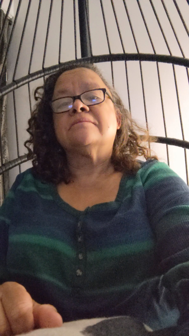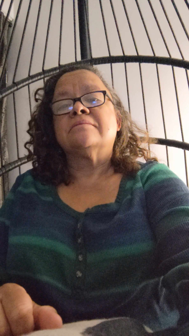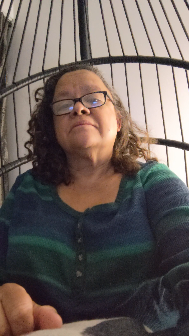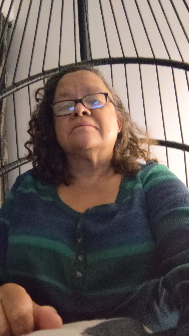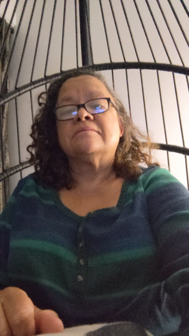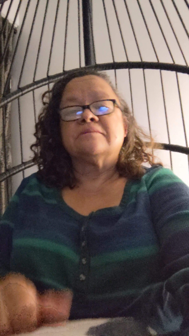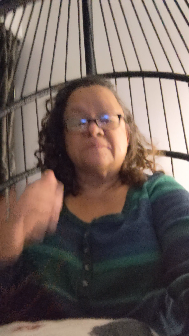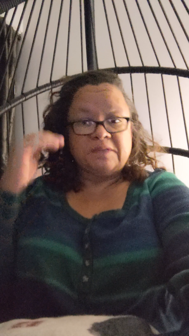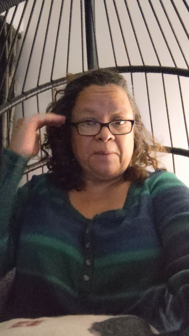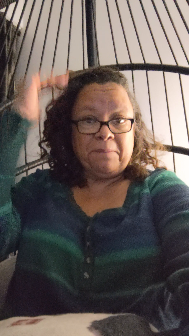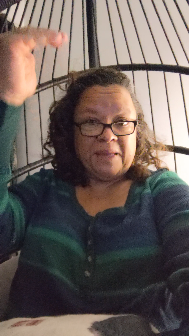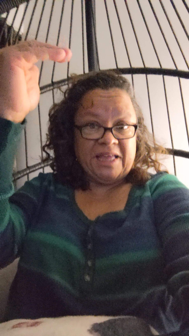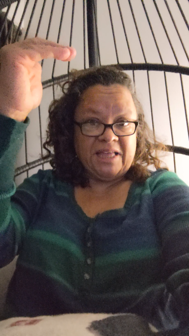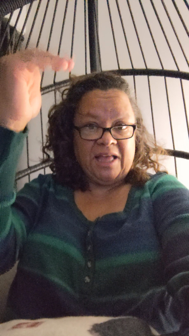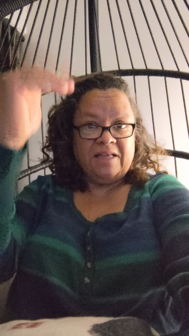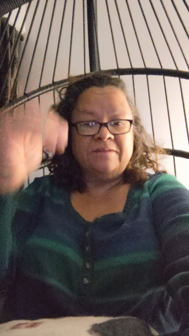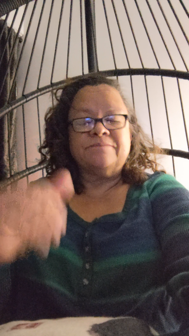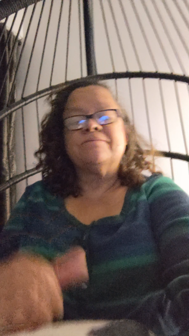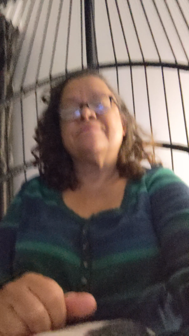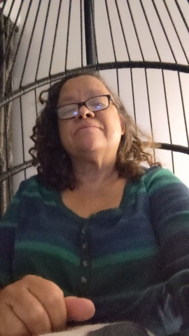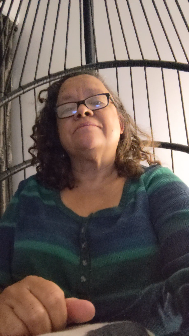big